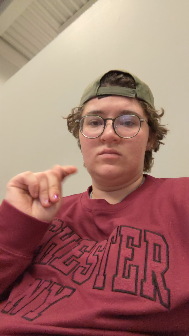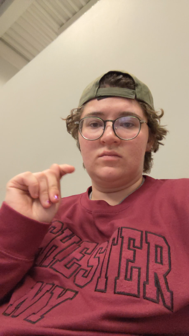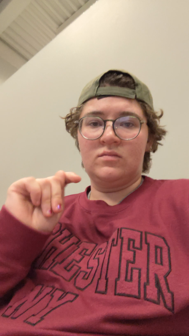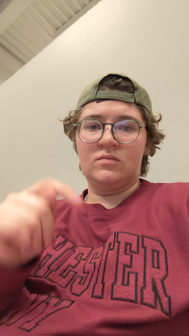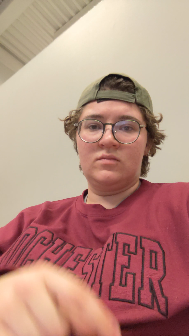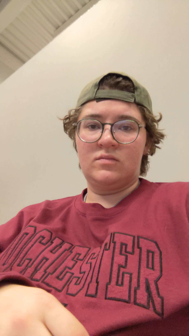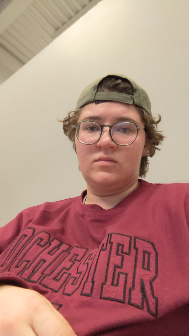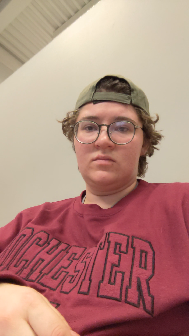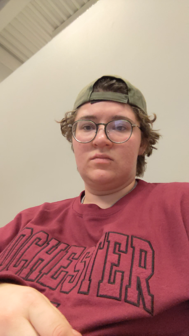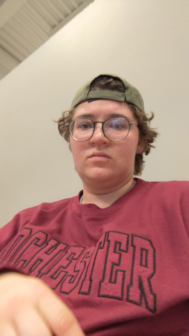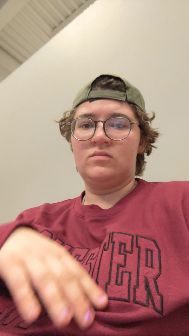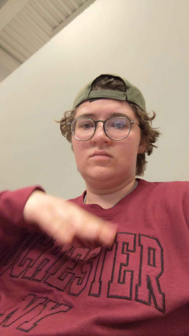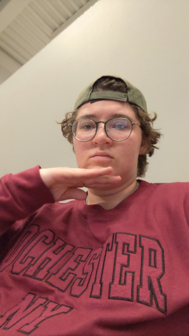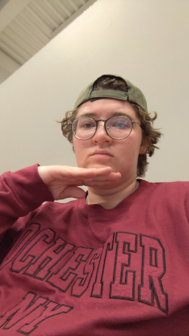full